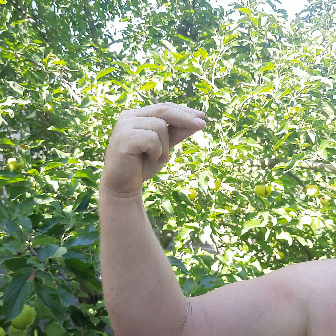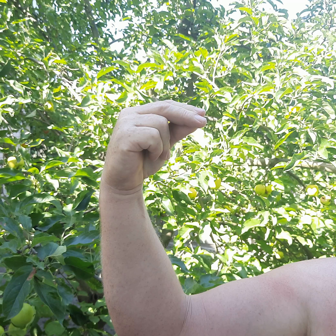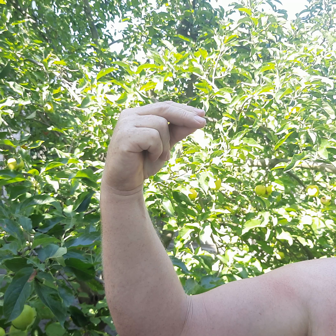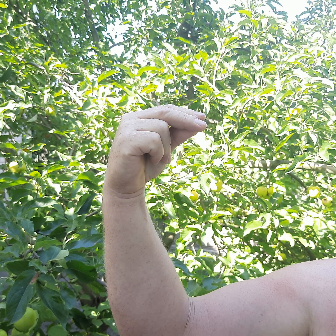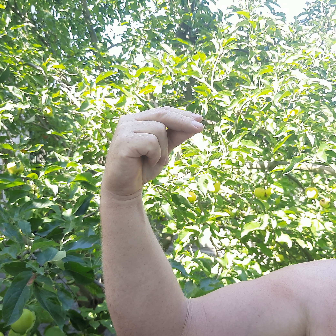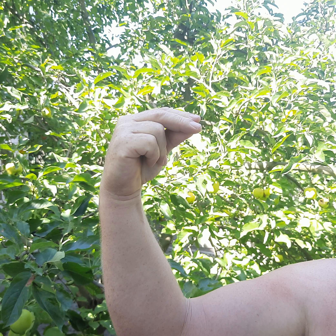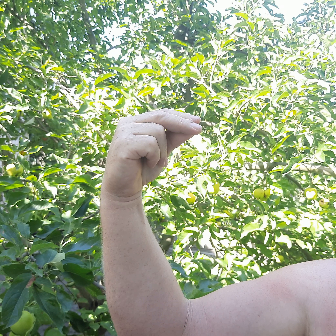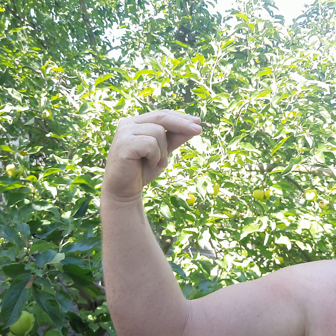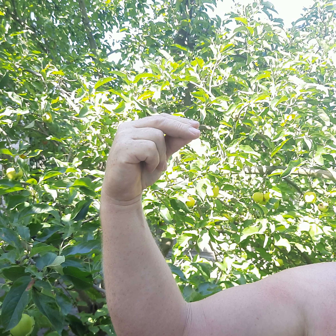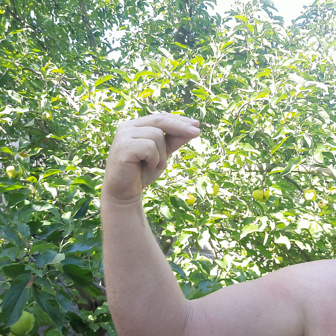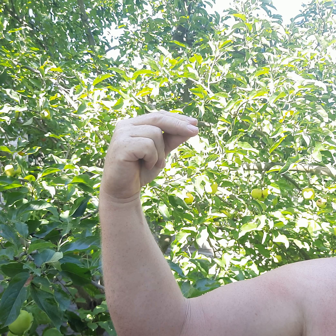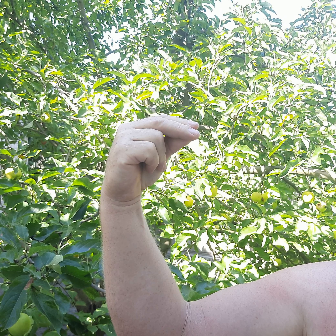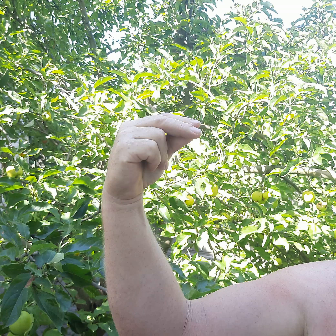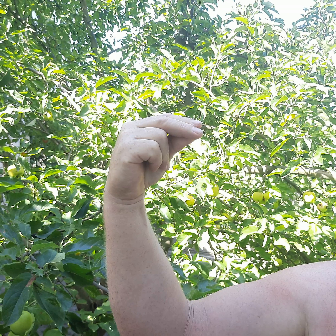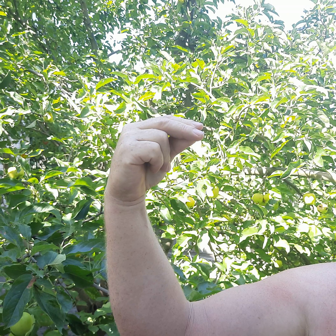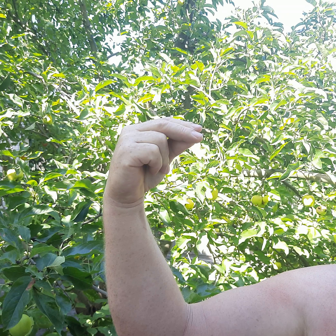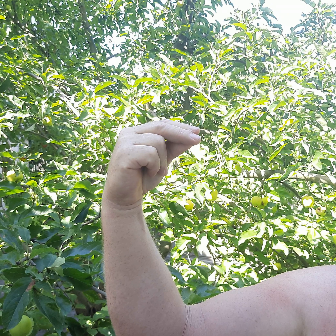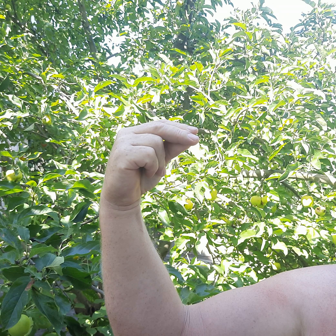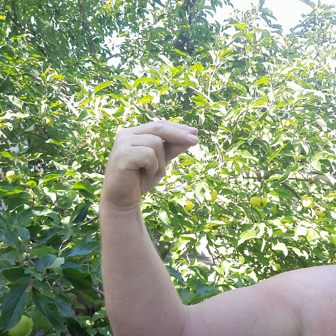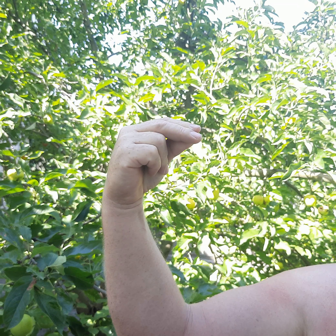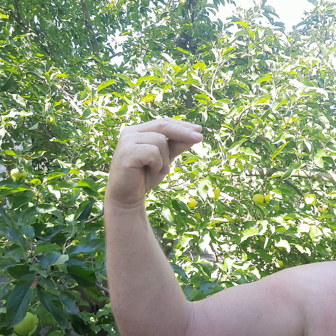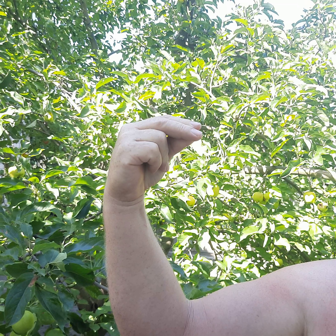Ч